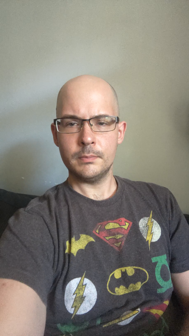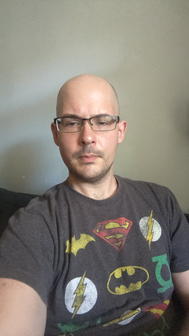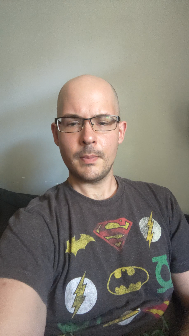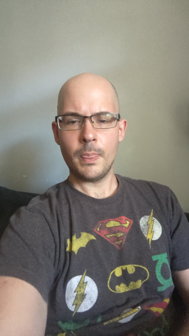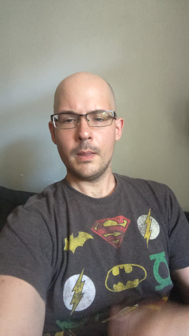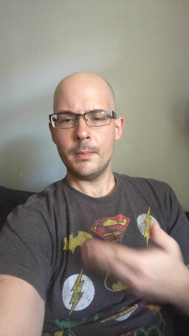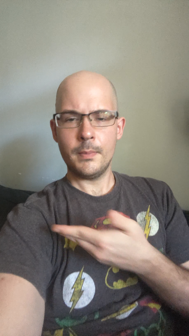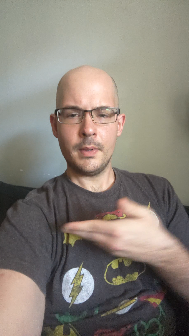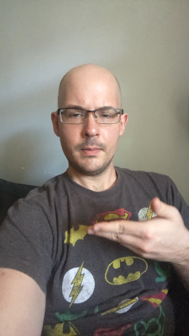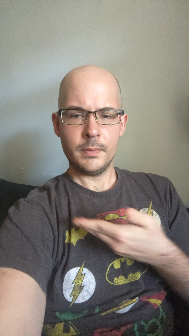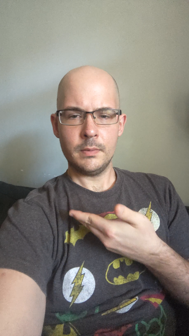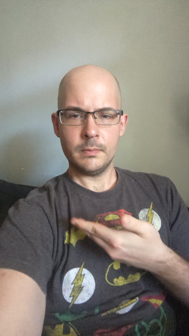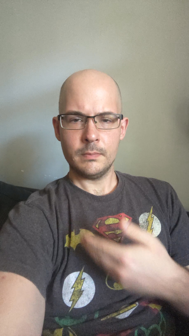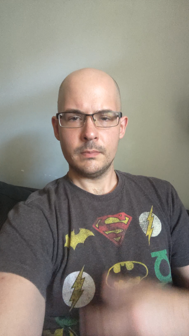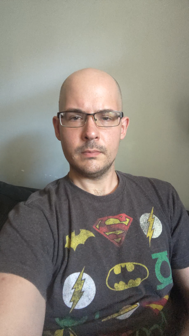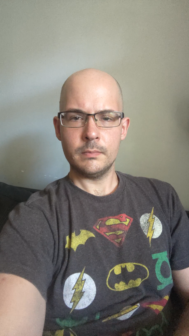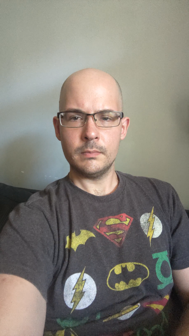baby